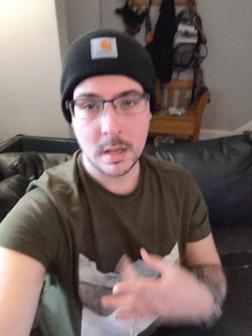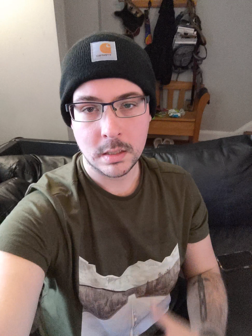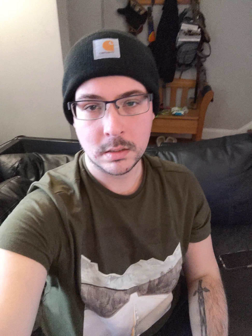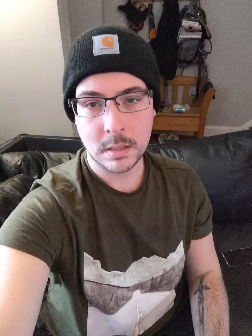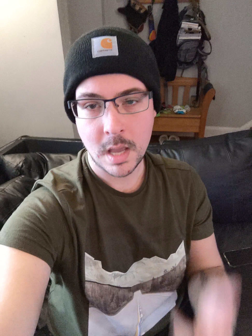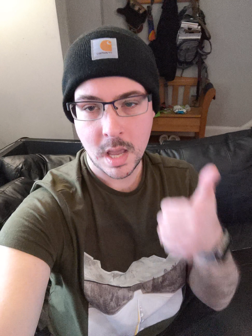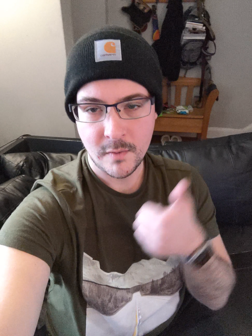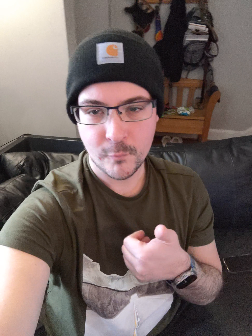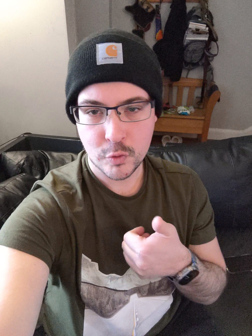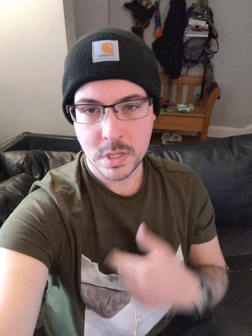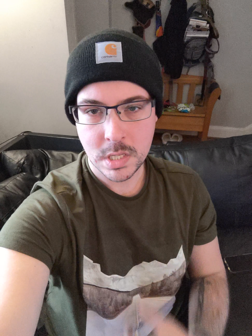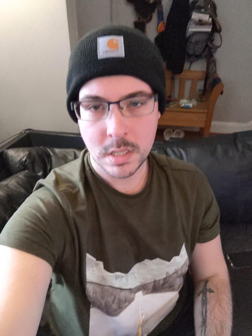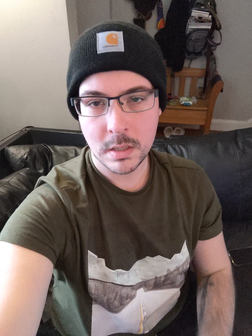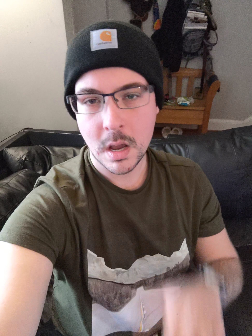every